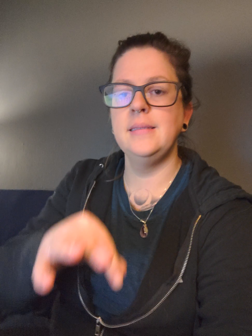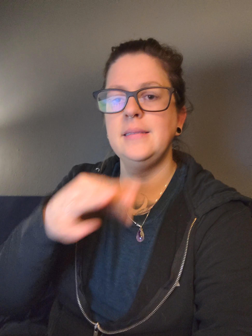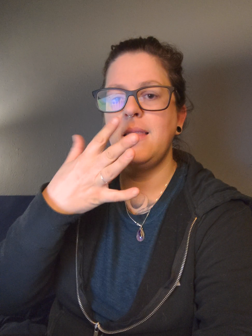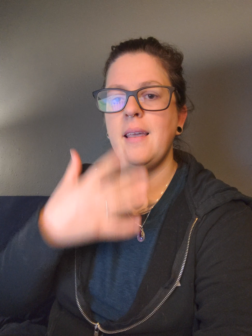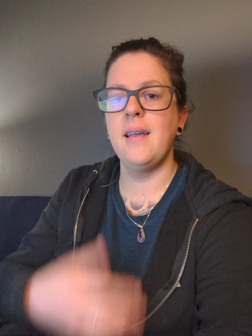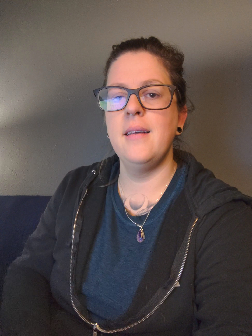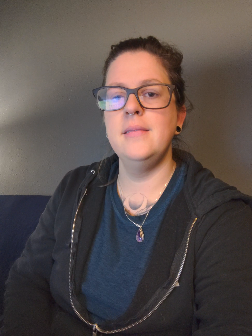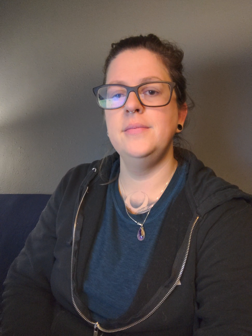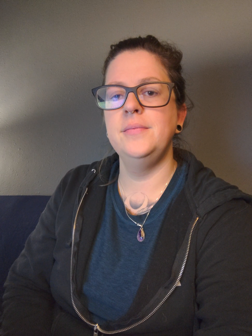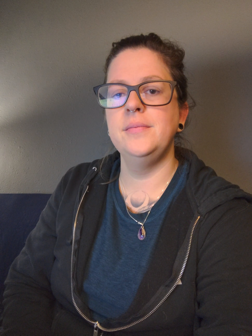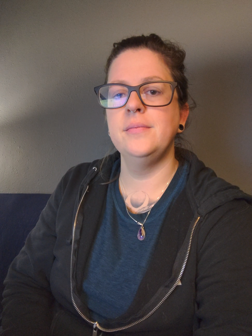snack